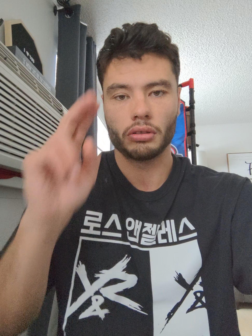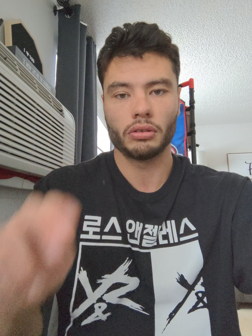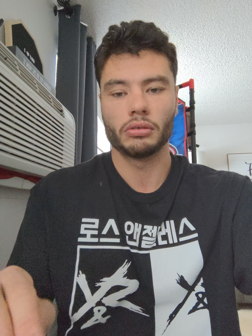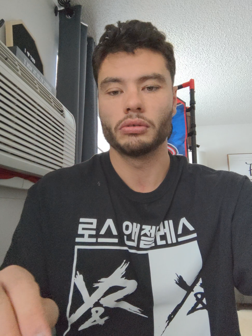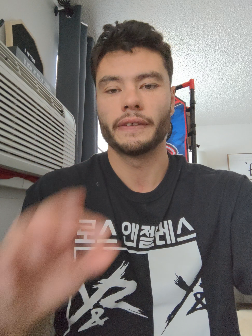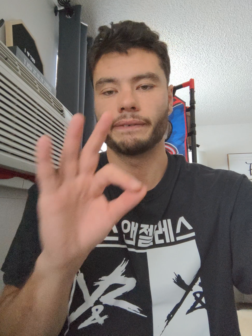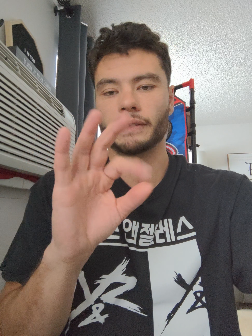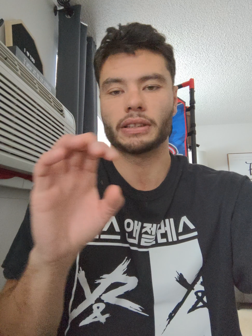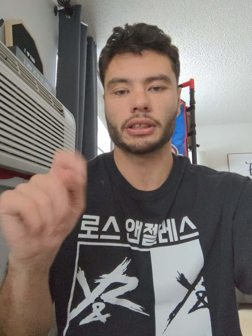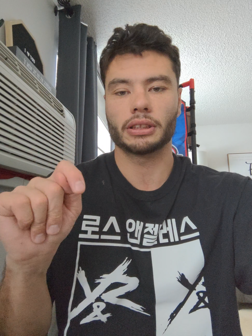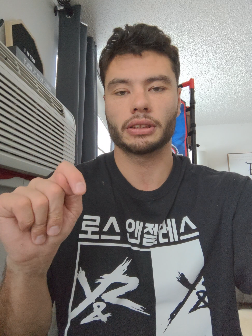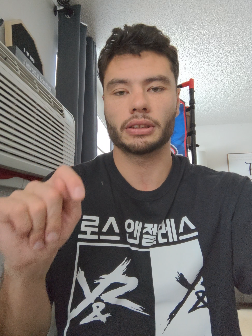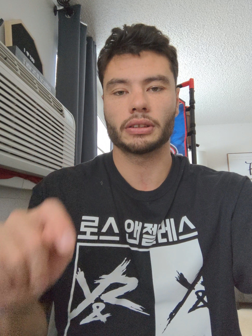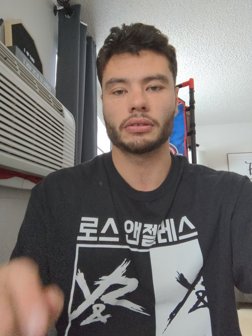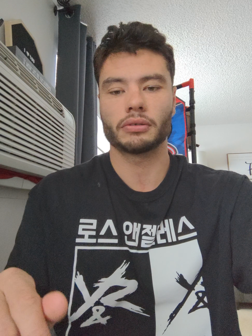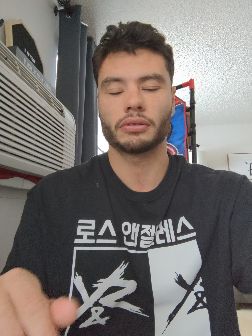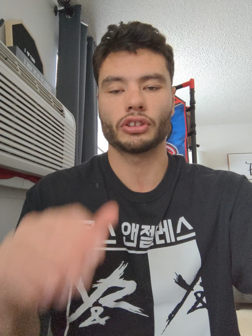feet